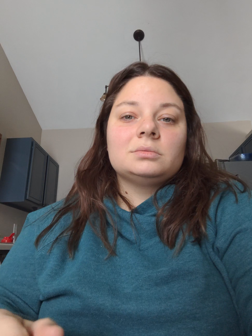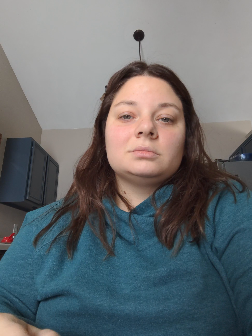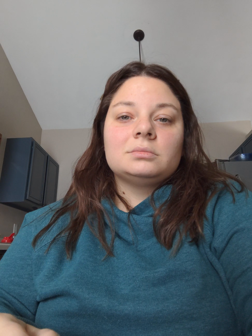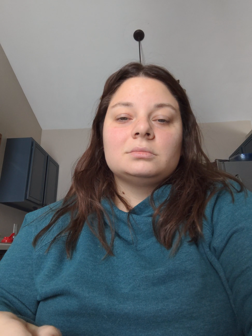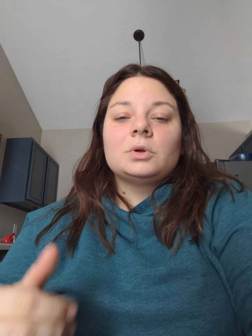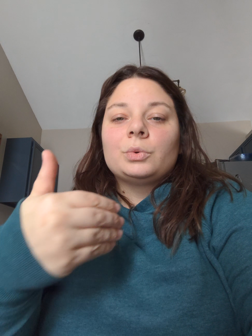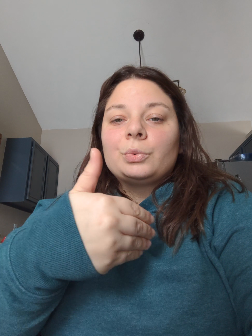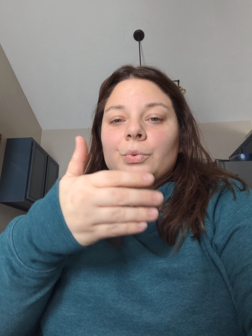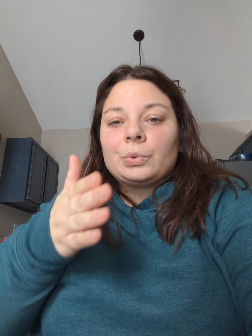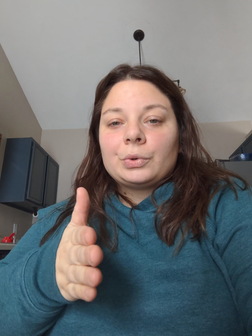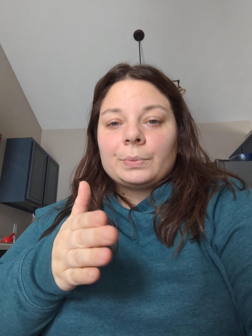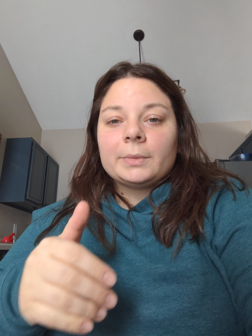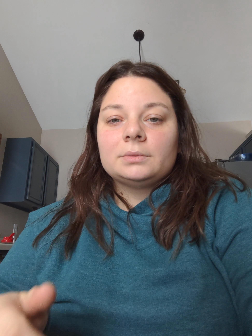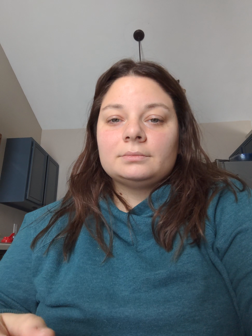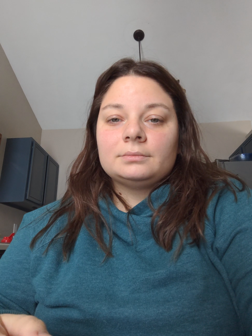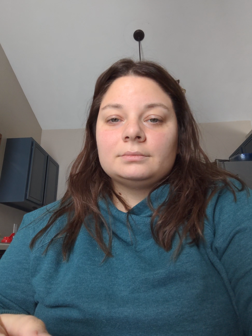room